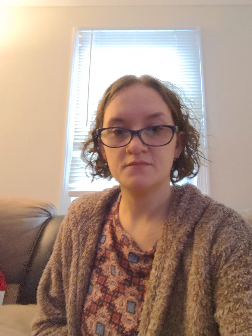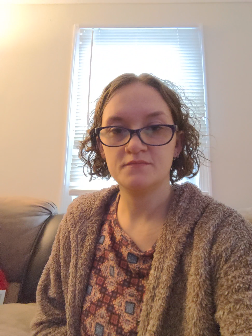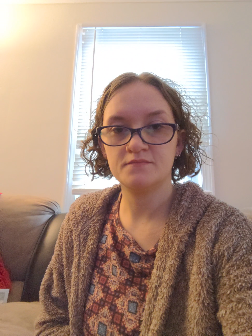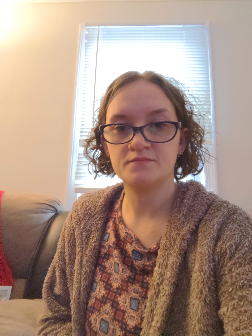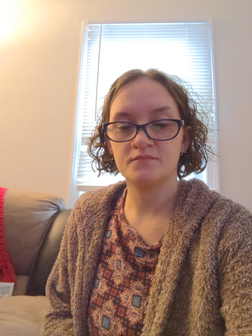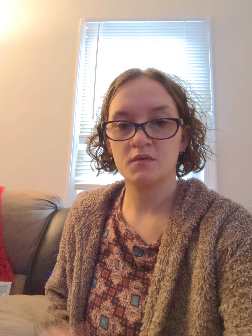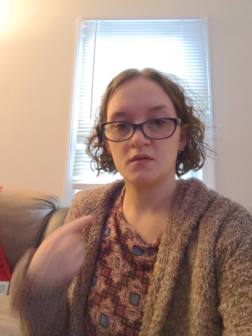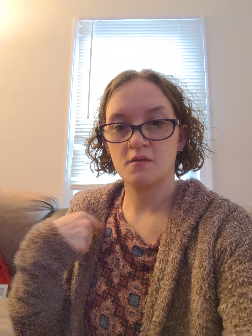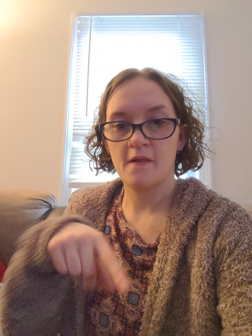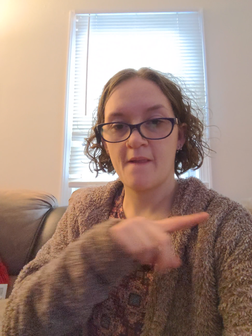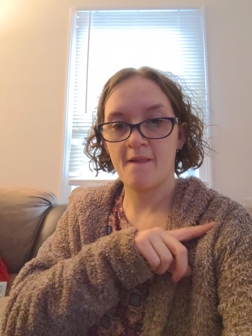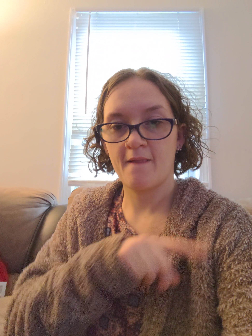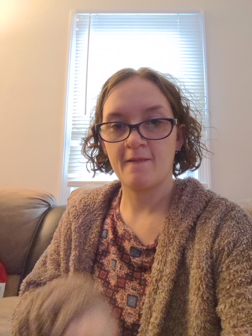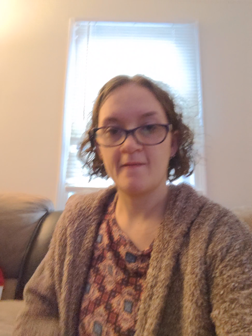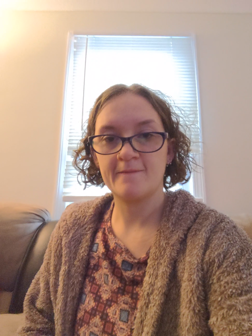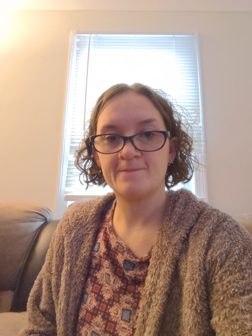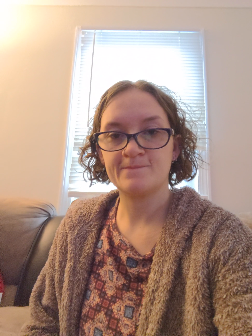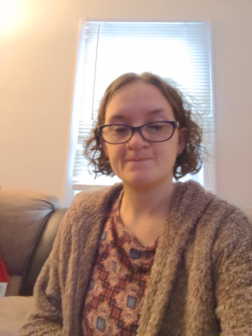we